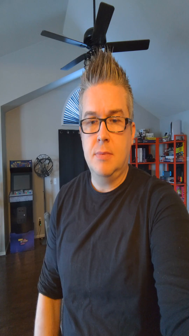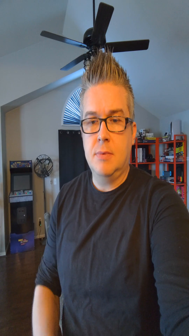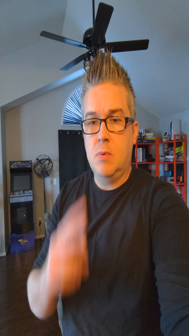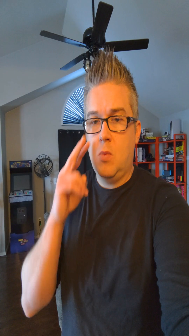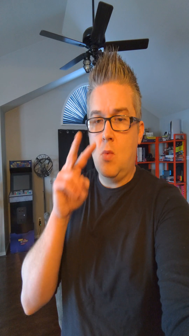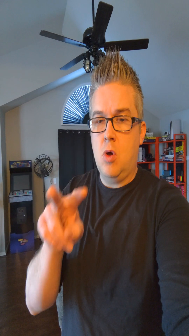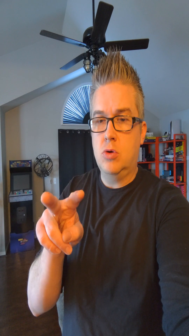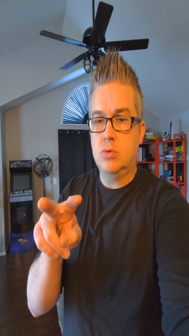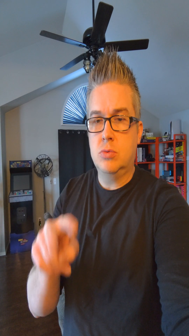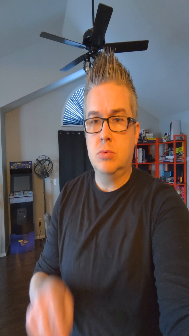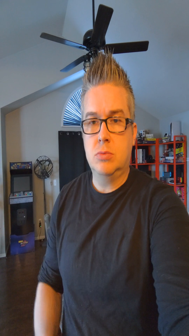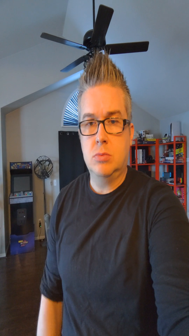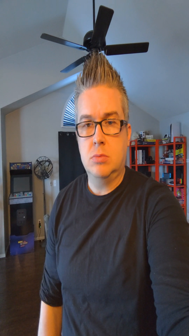look